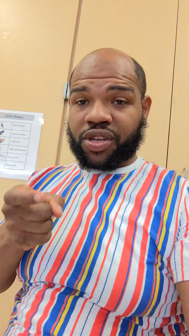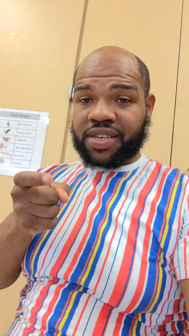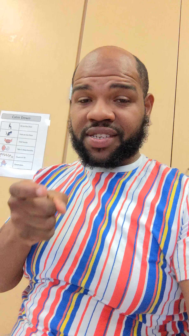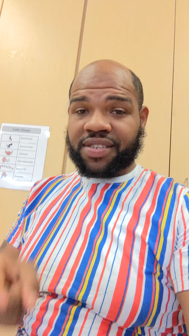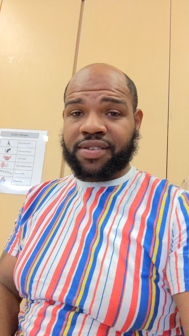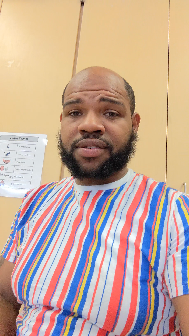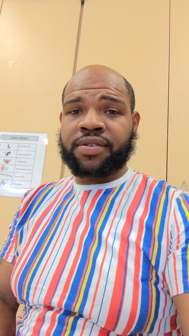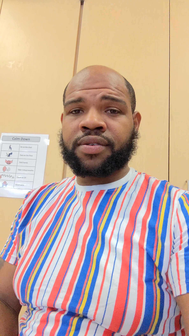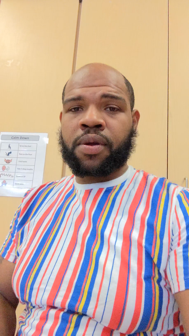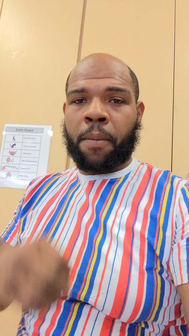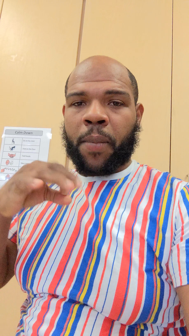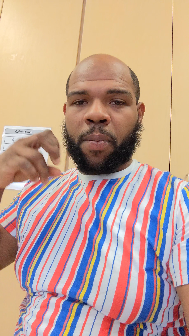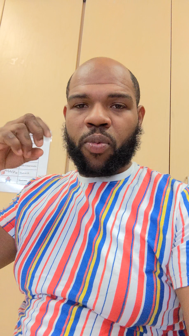bubbles